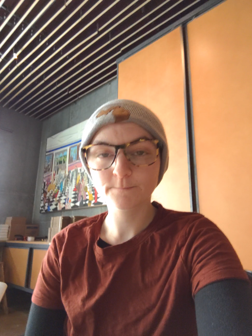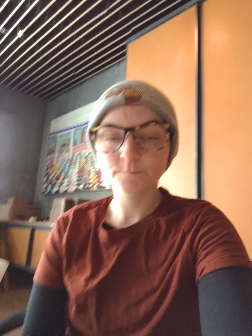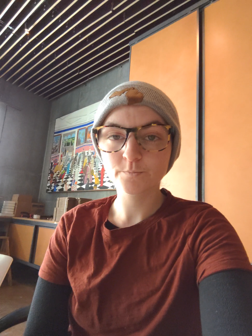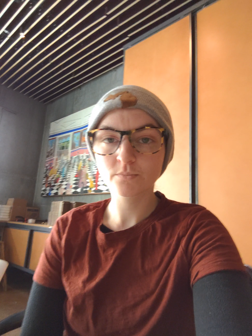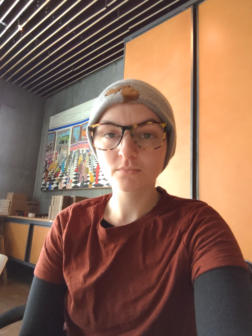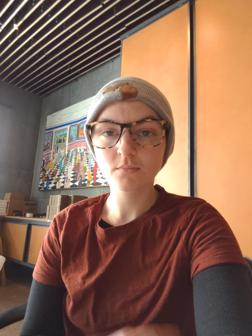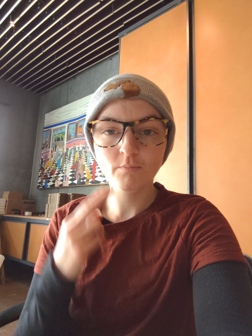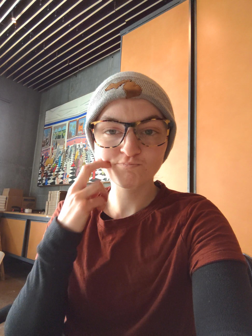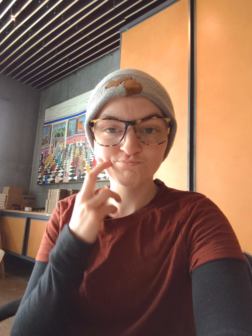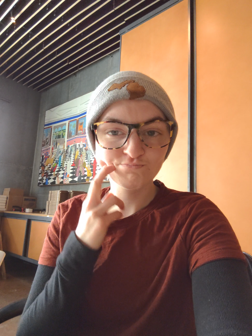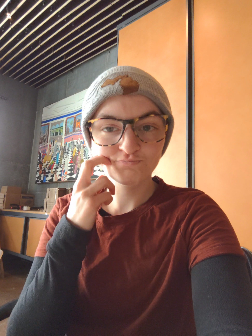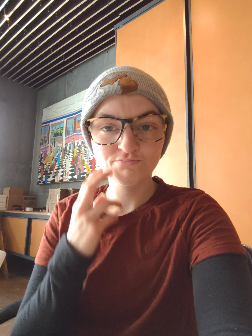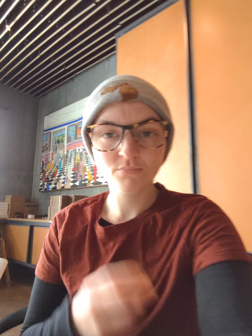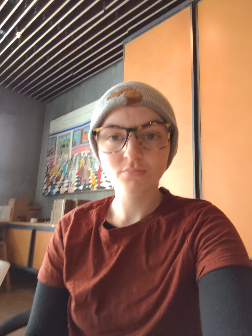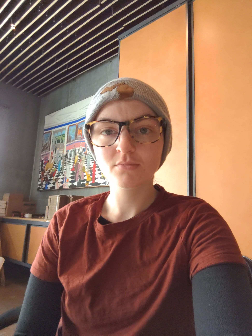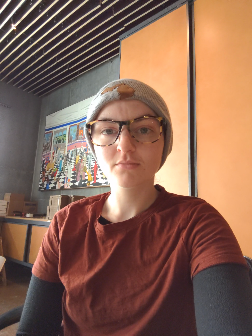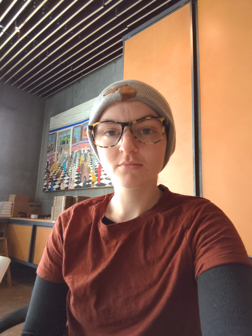gum